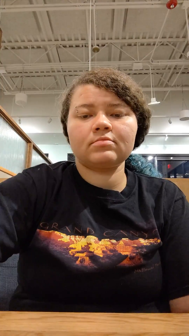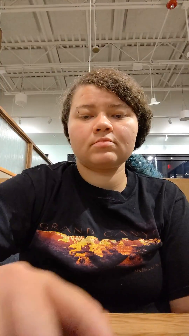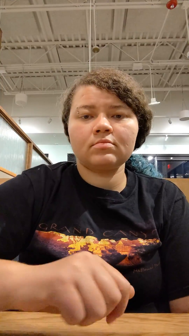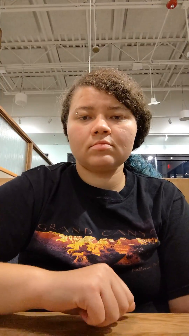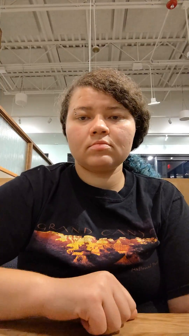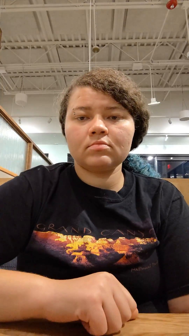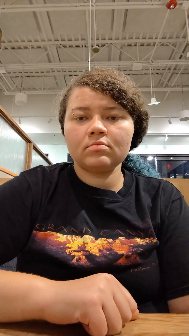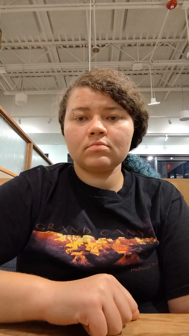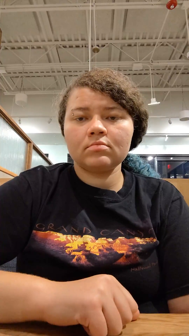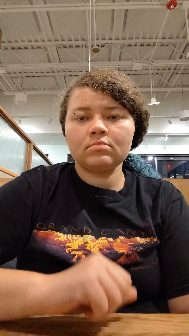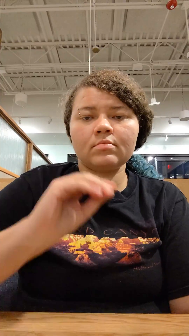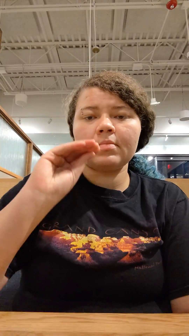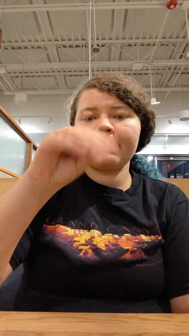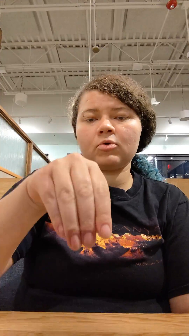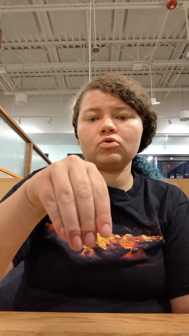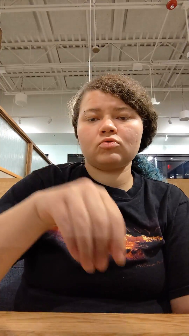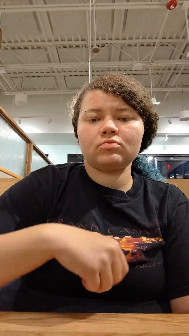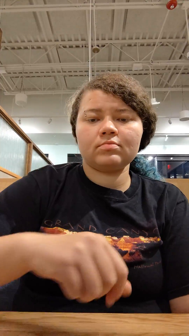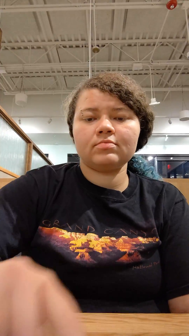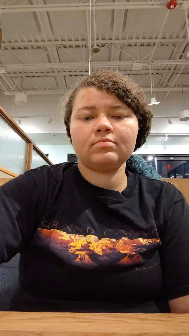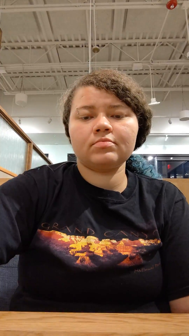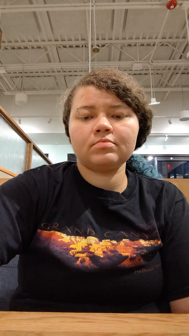put